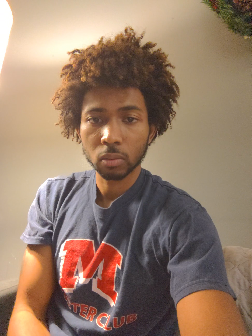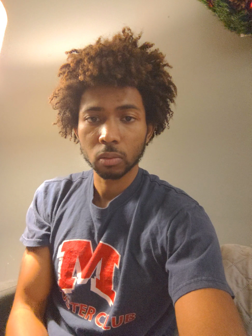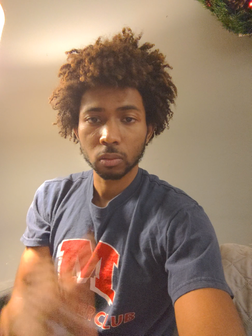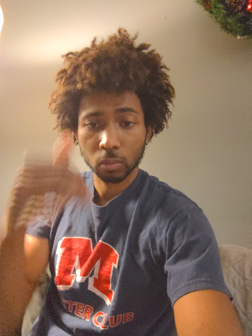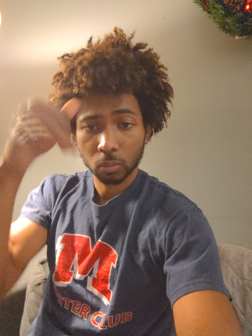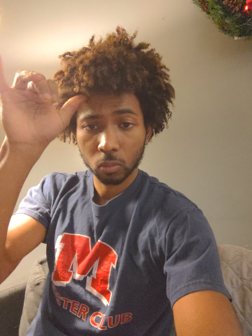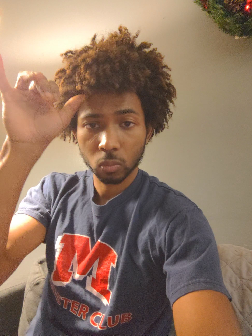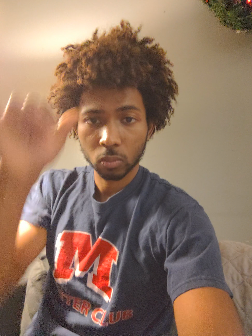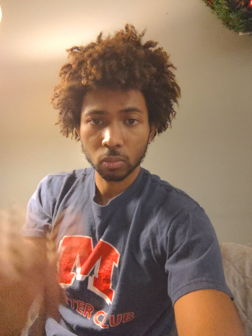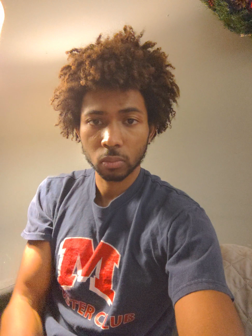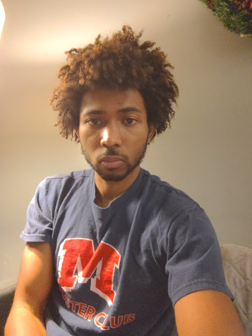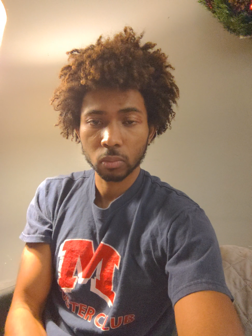cow